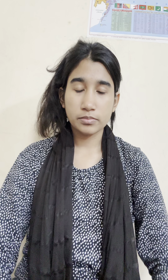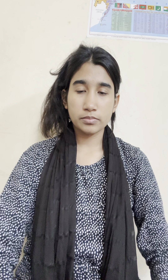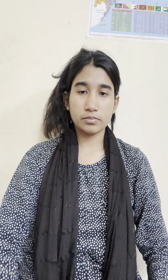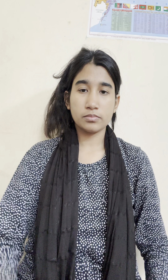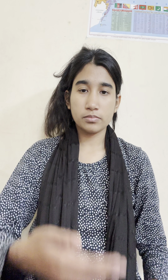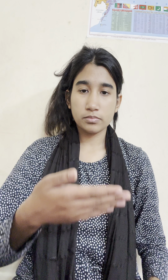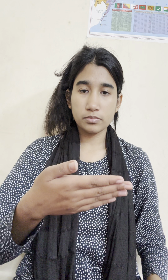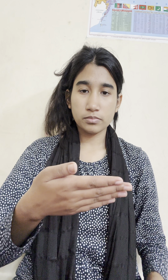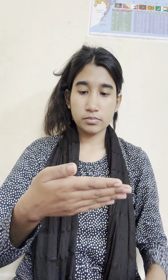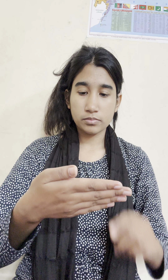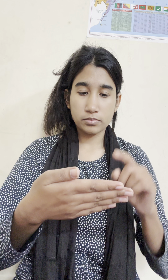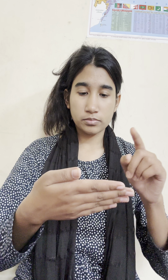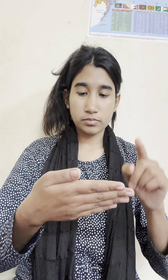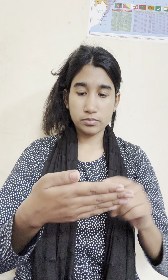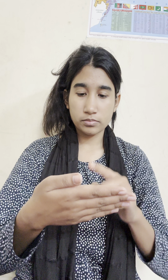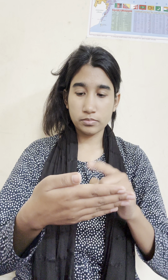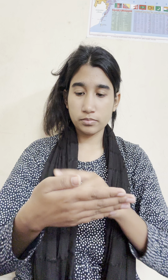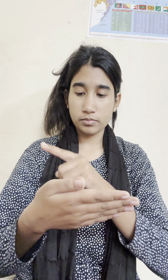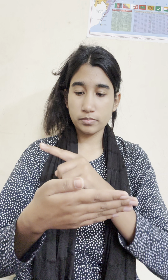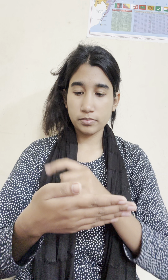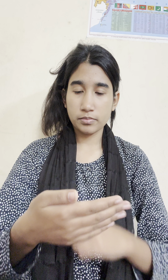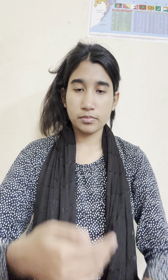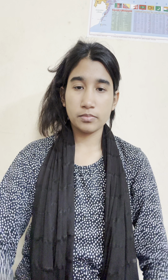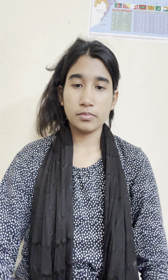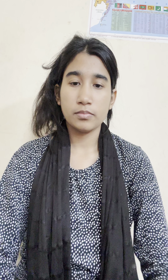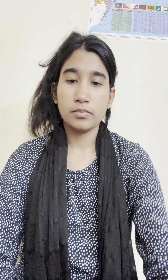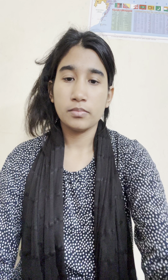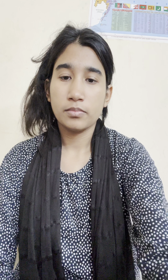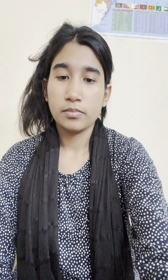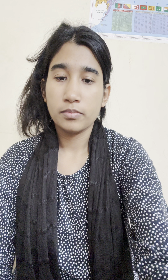কুরআন